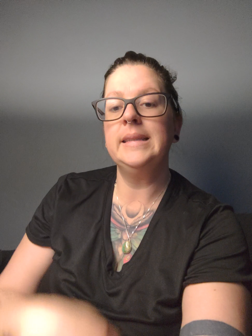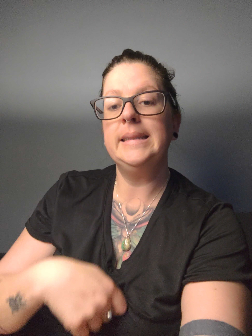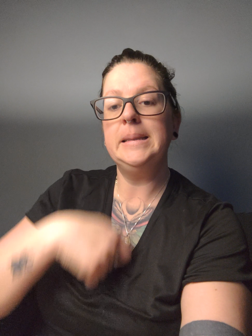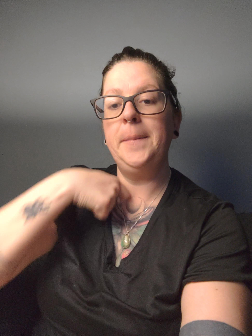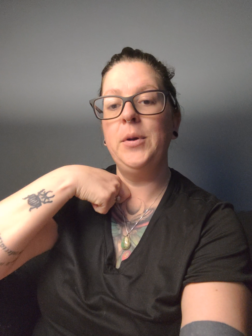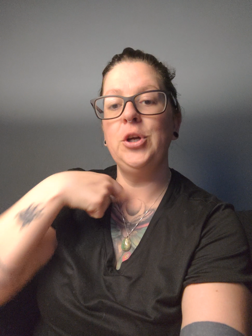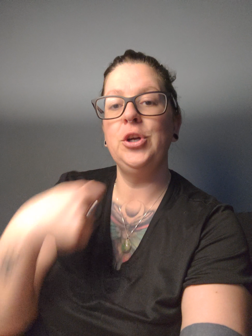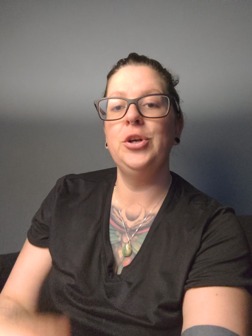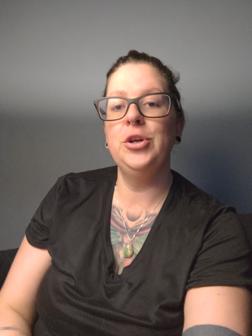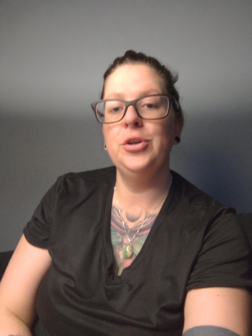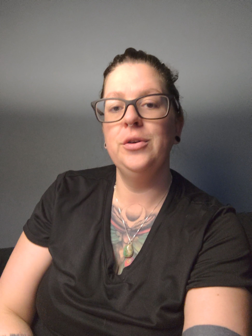zipper